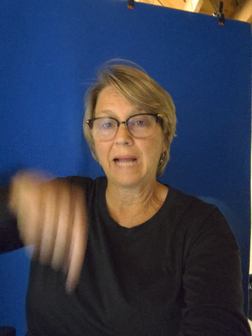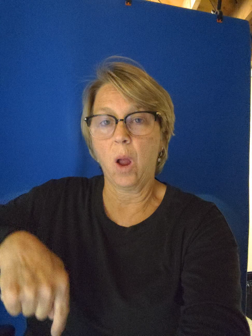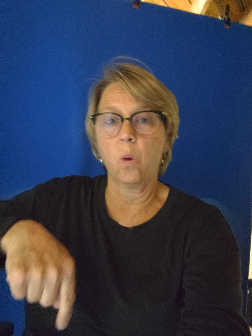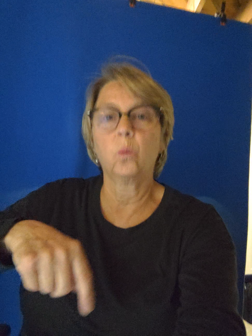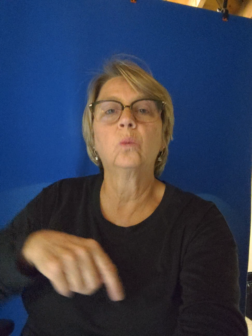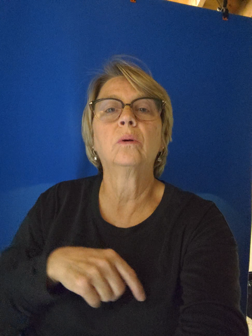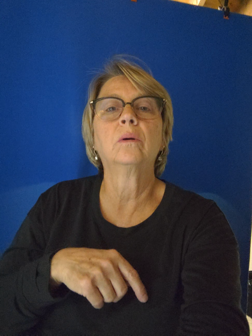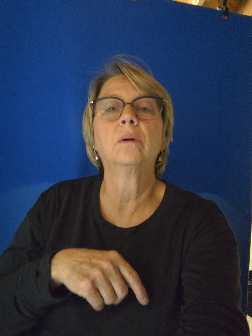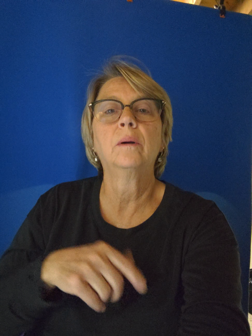down